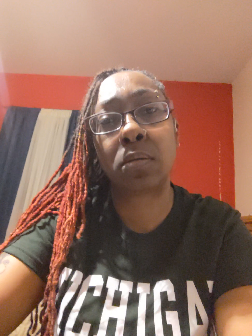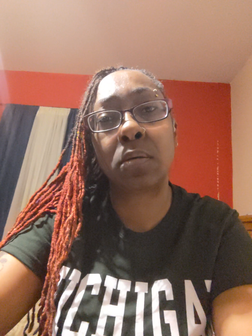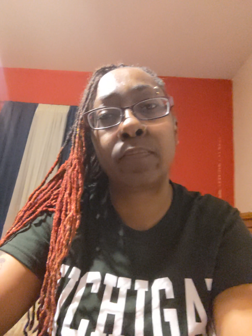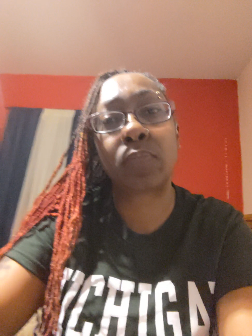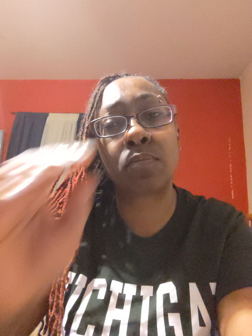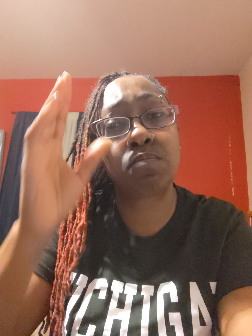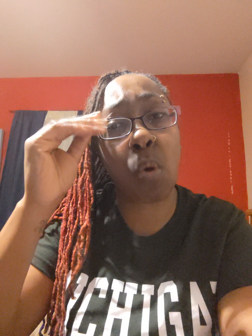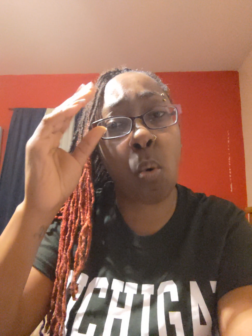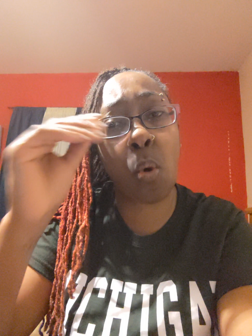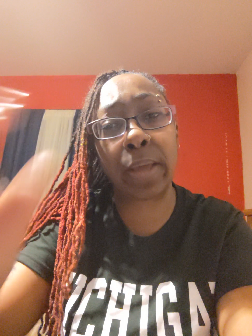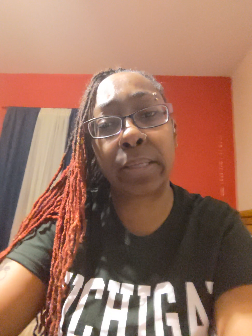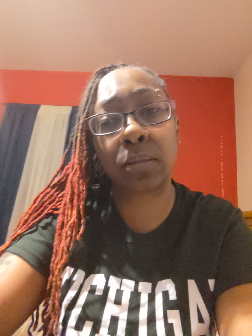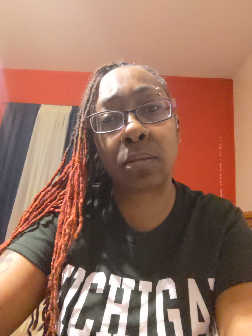boy